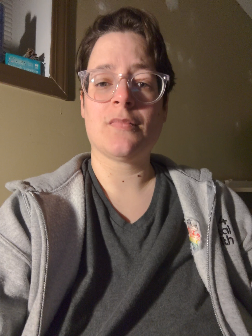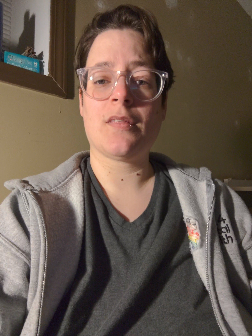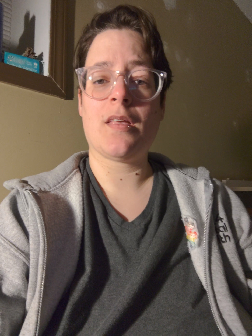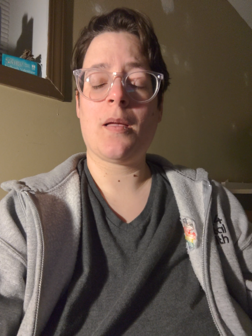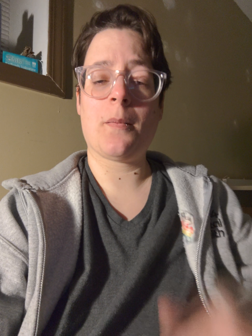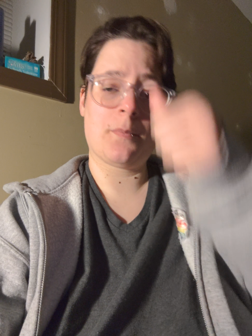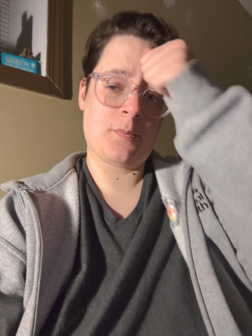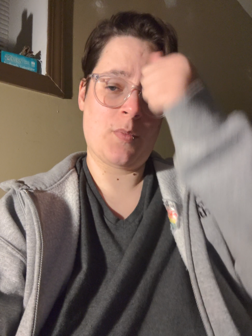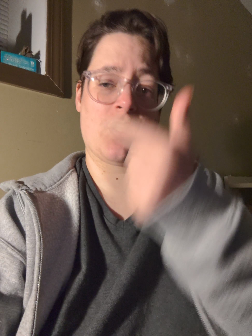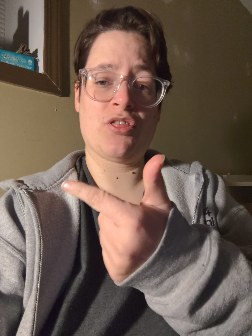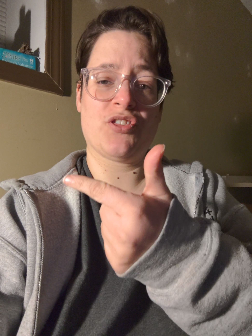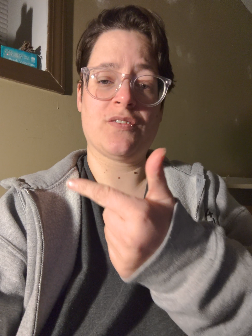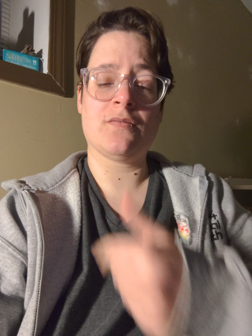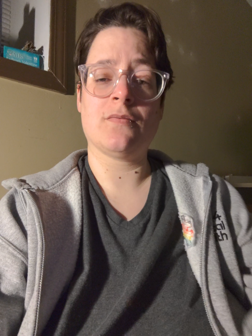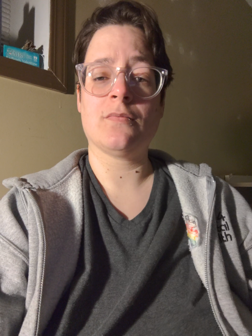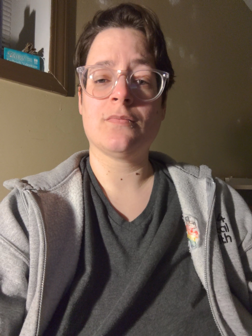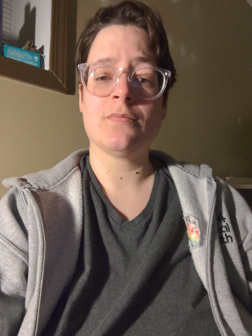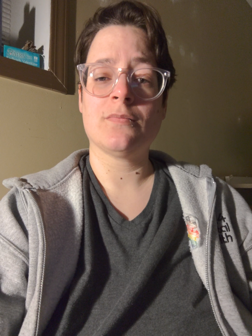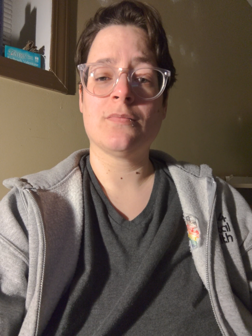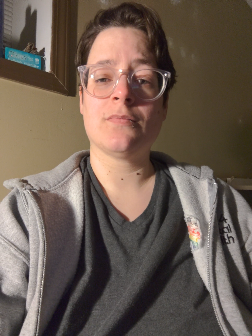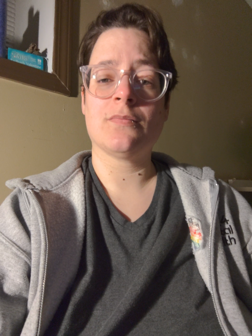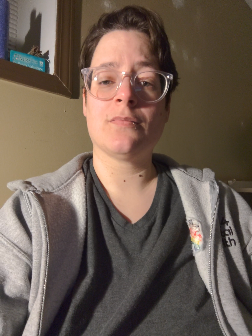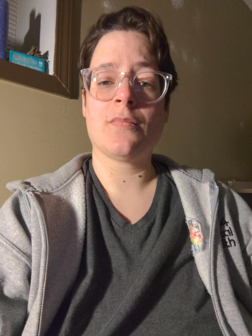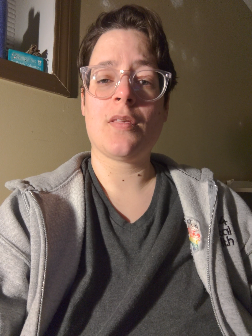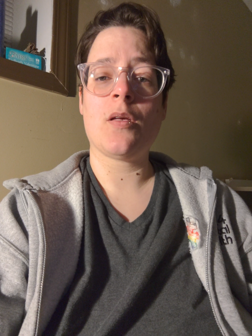brother